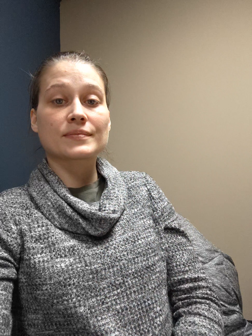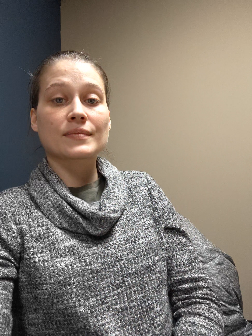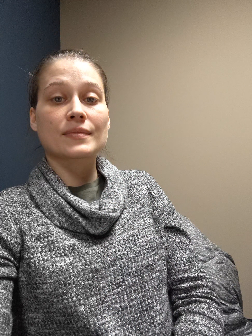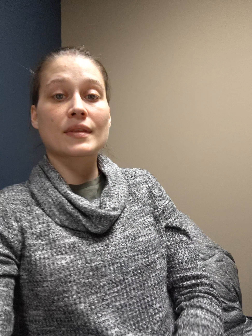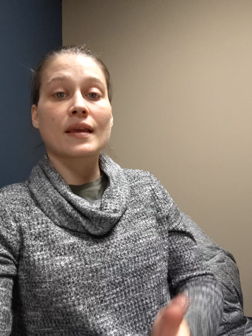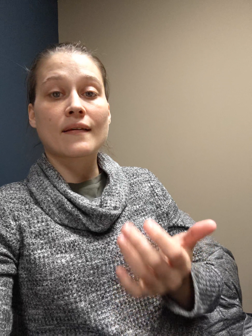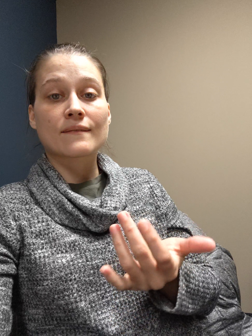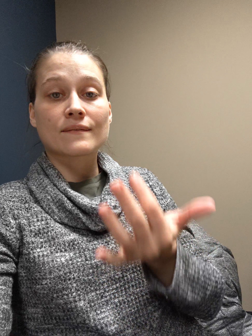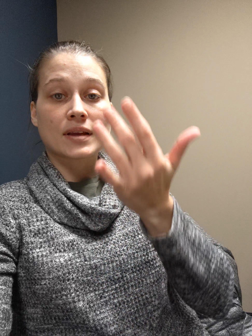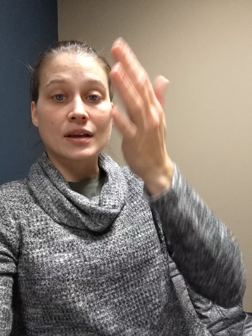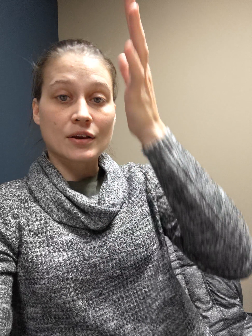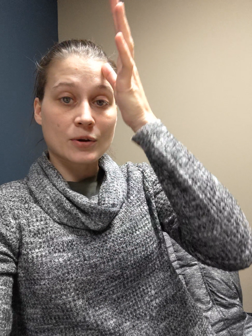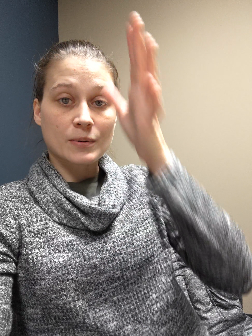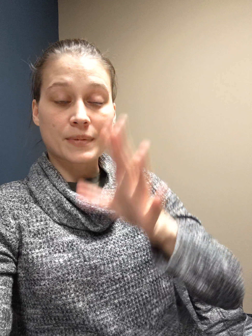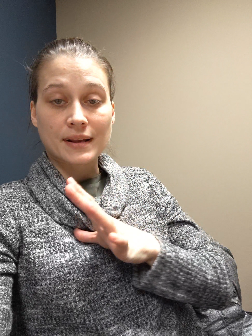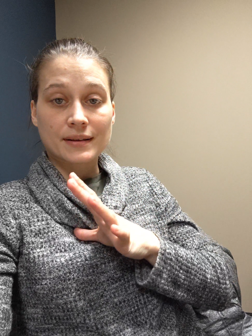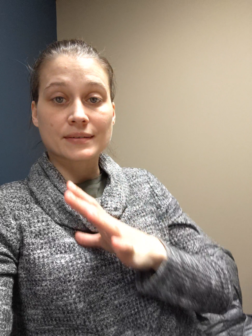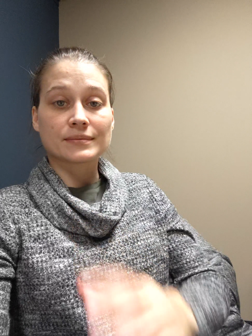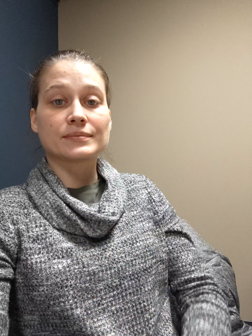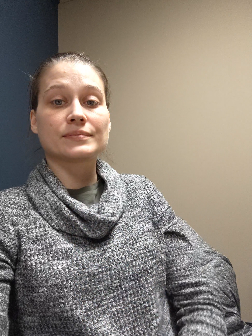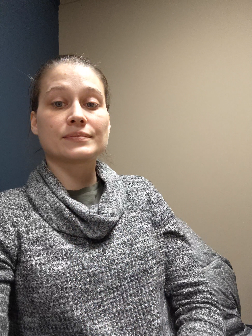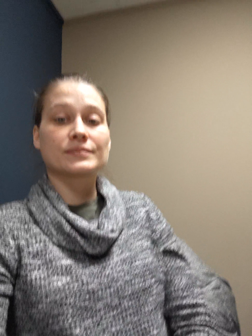fireman